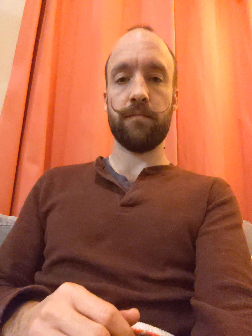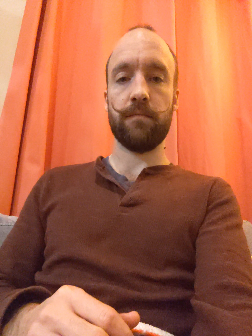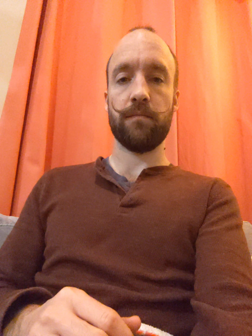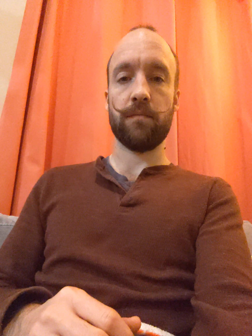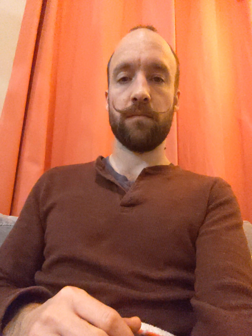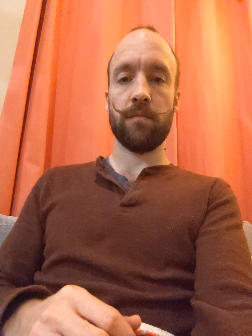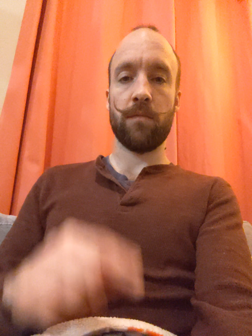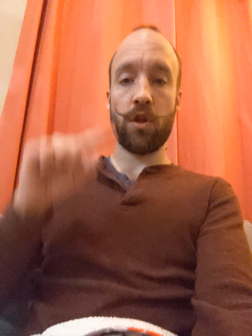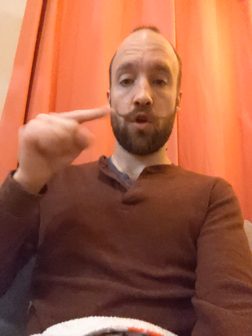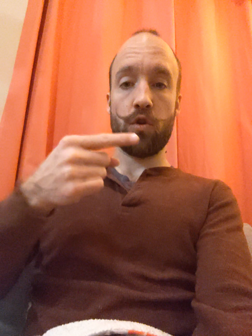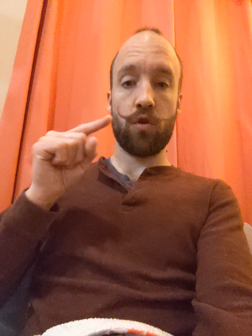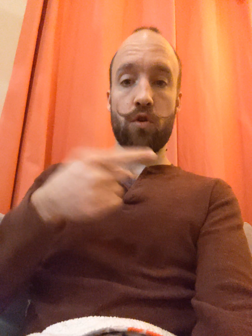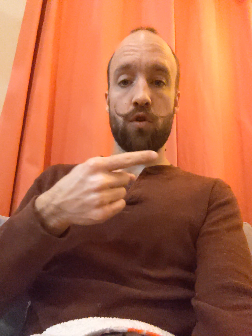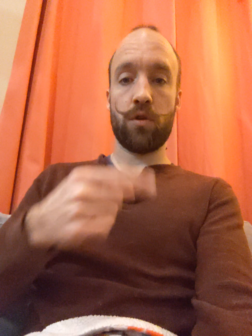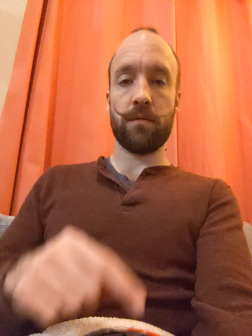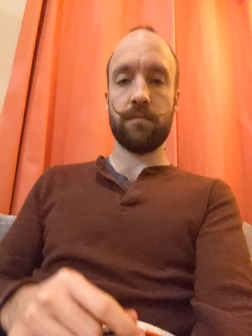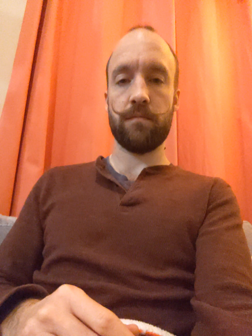owie